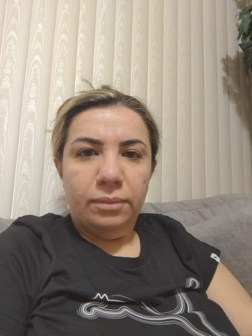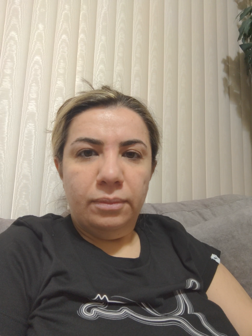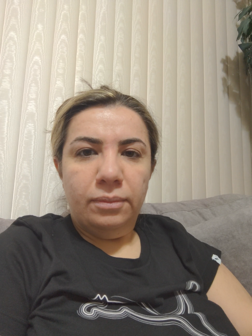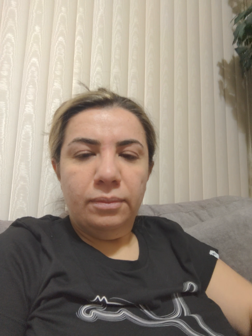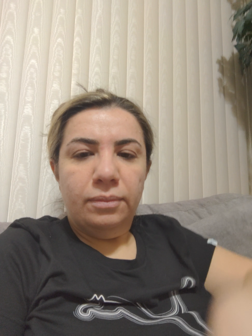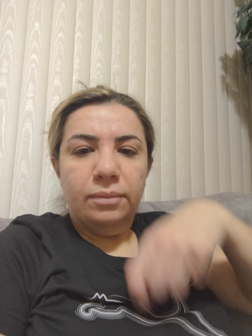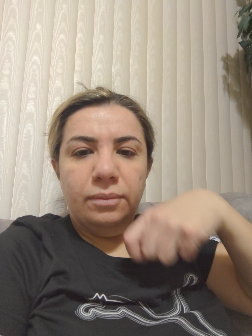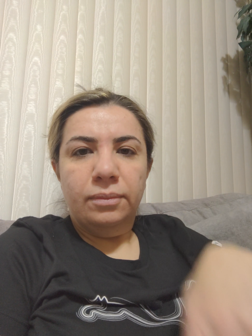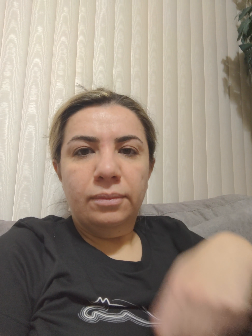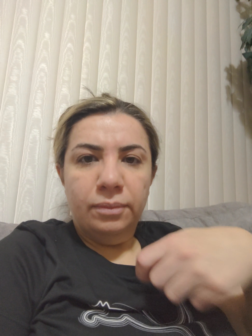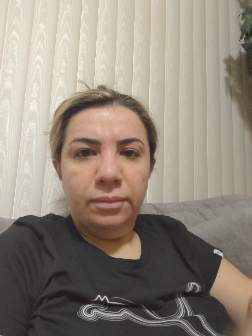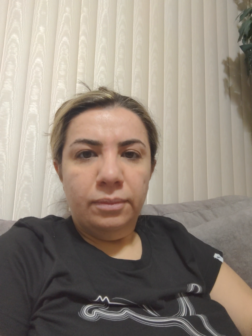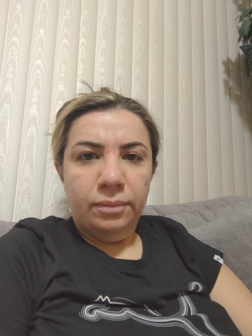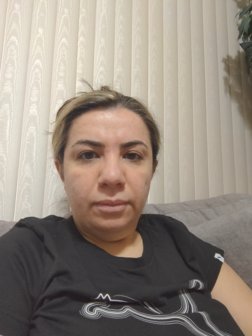zipper